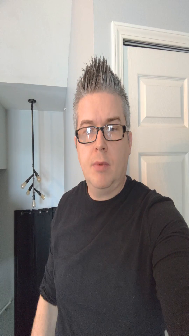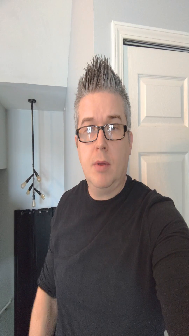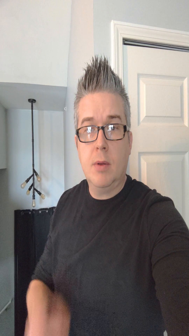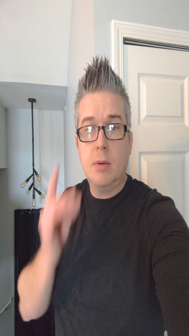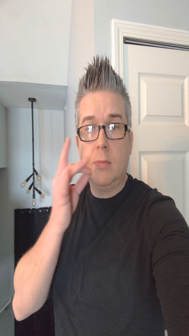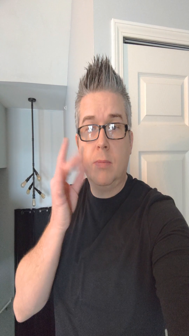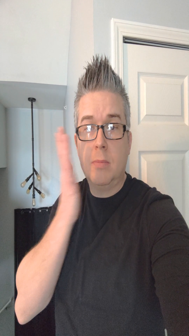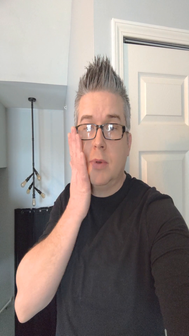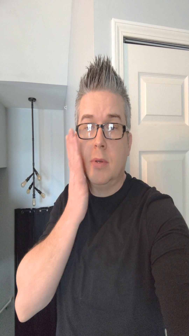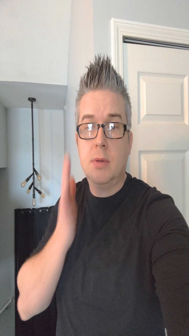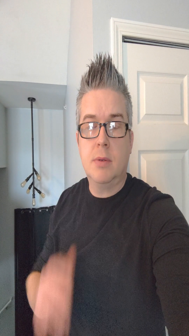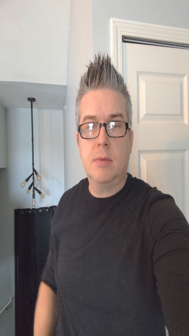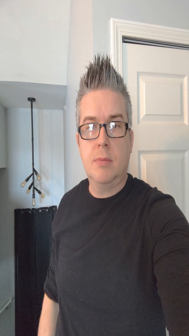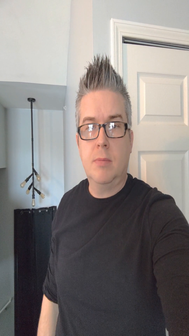bee